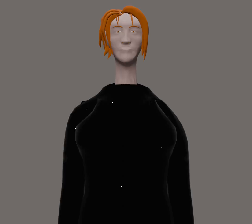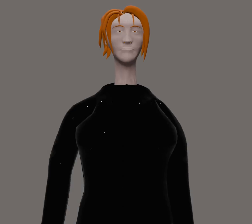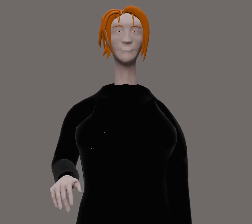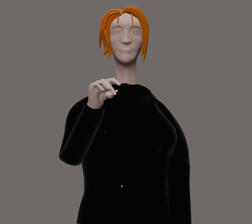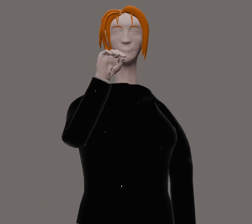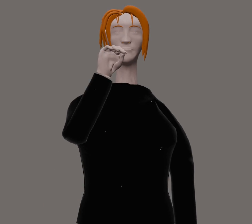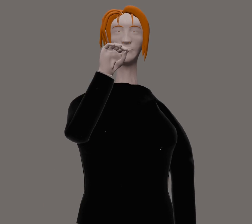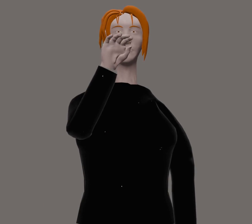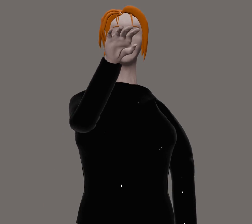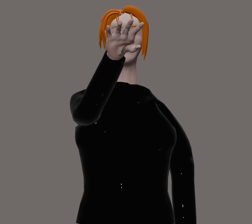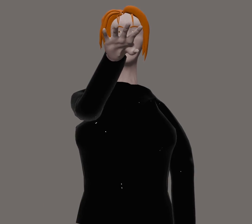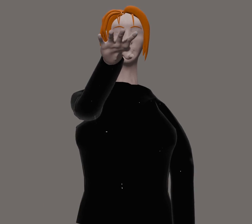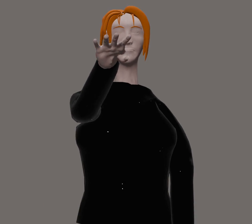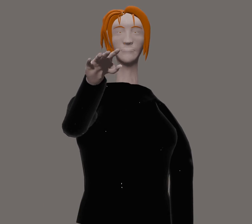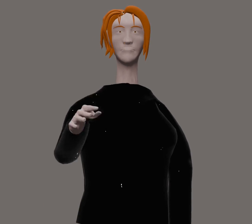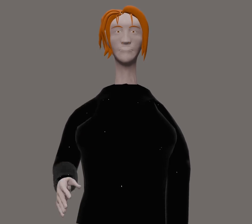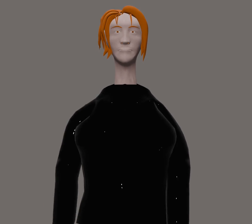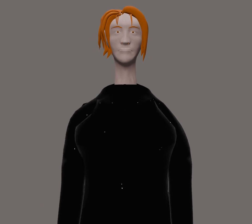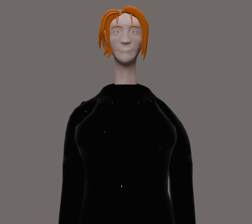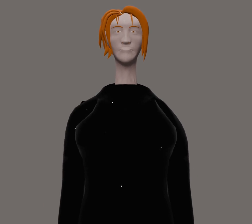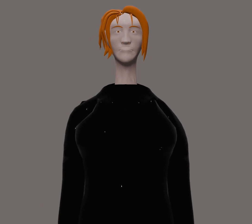Blow Breath